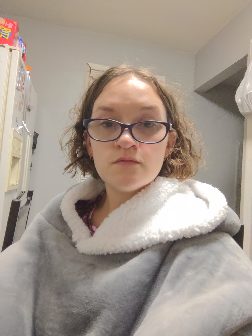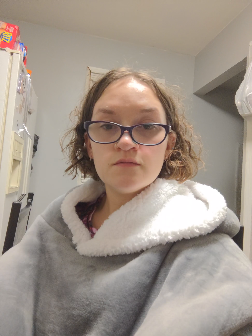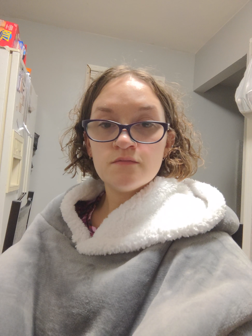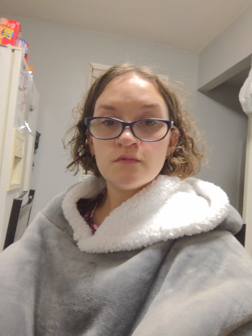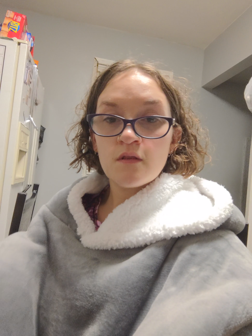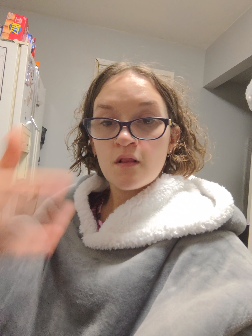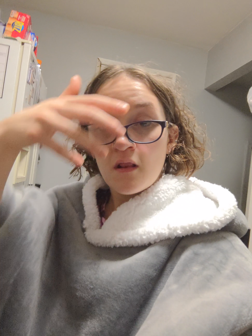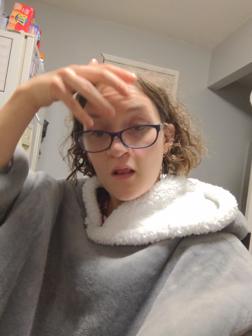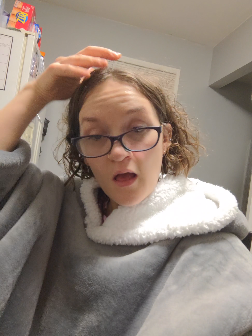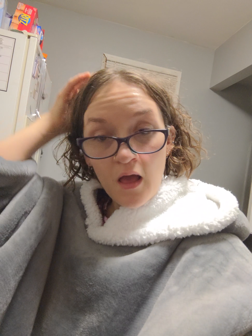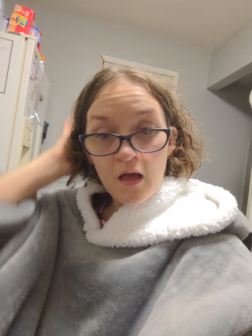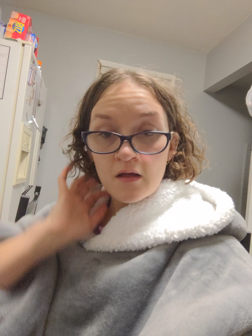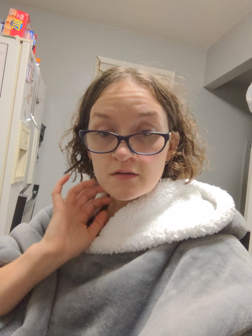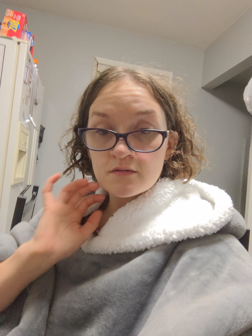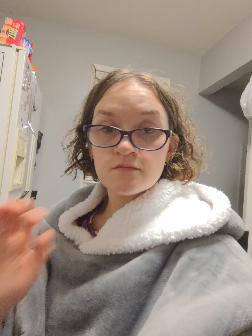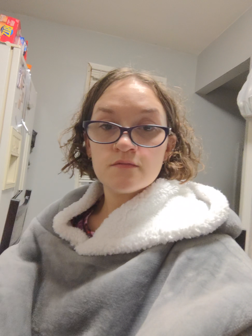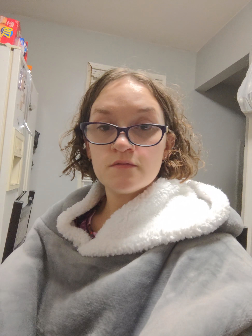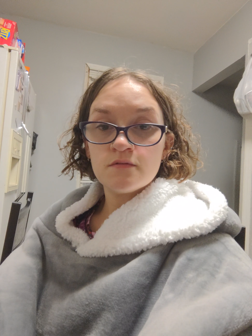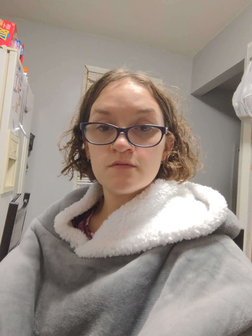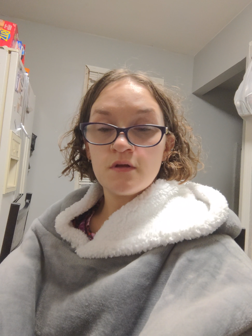lion